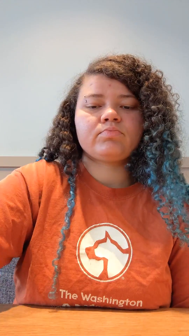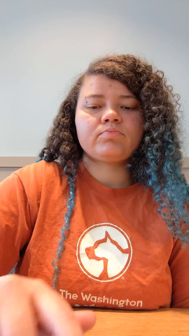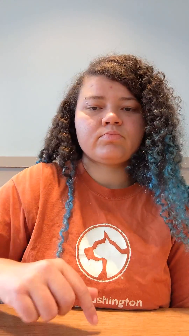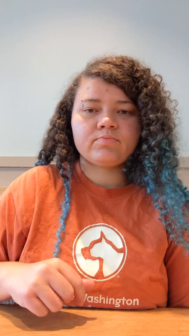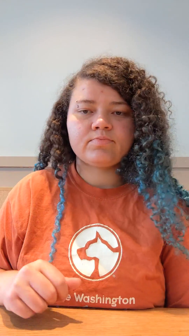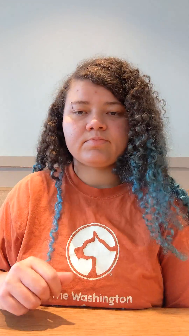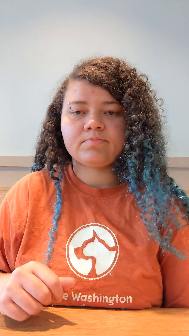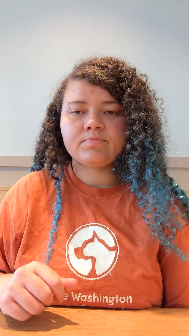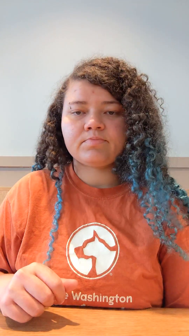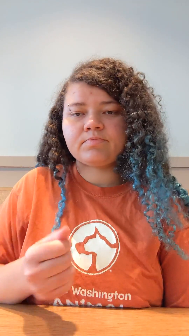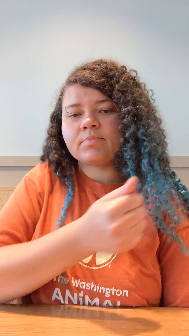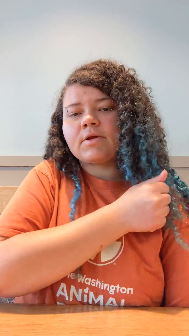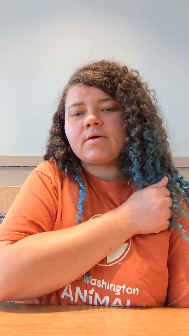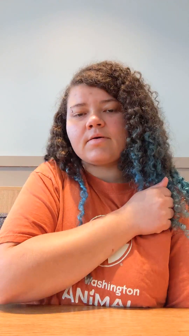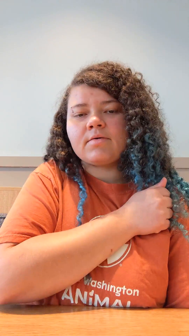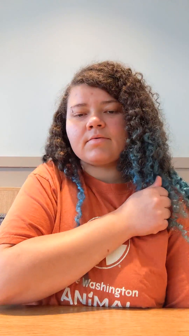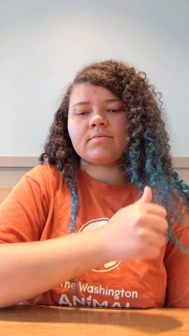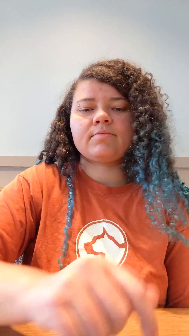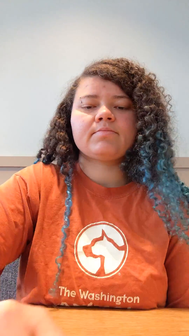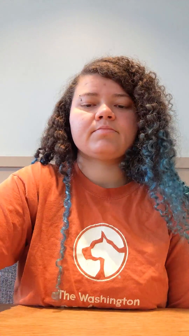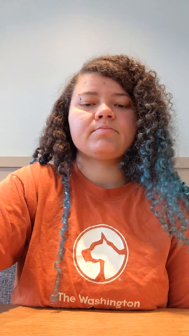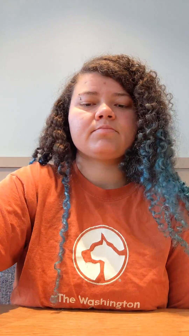hug